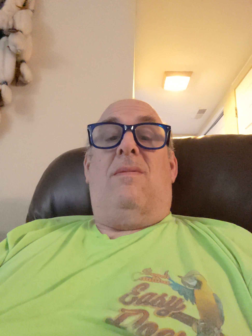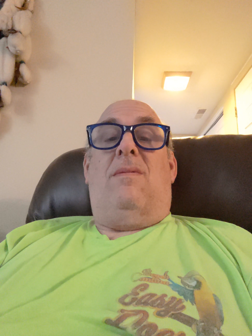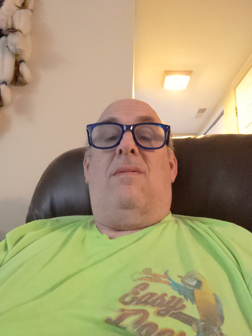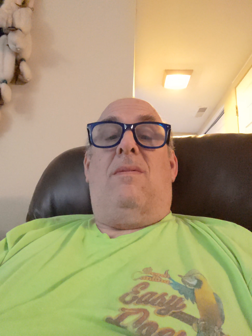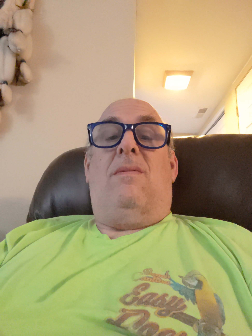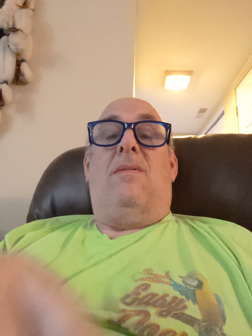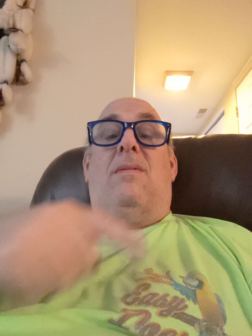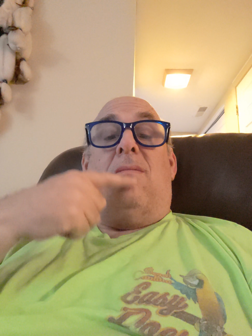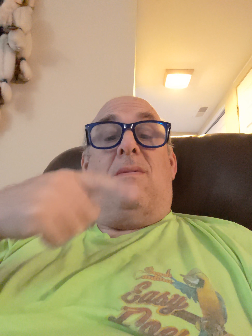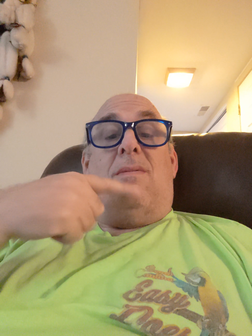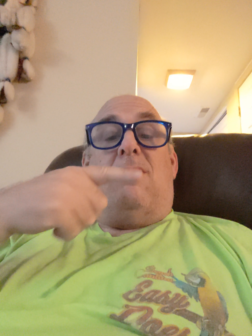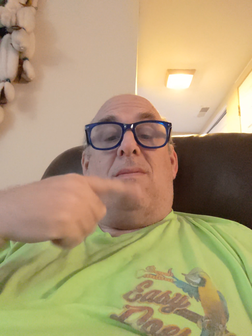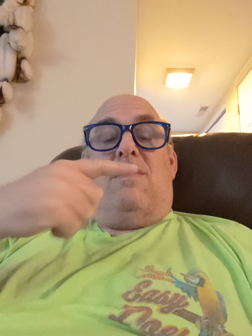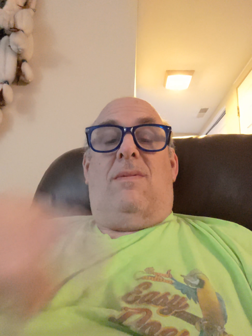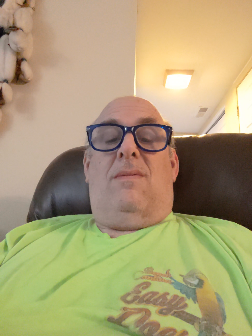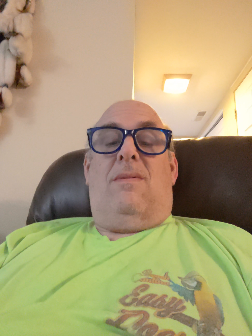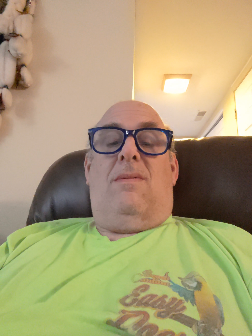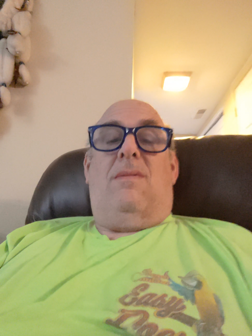say